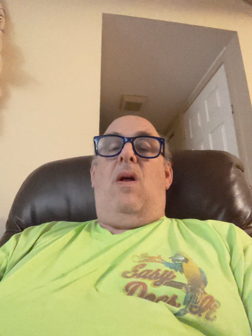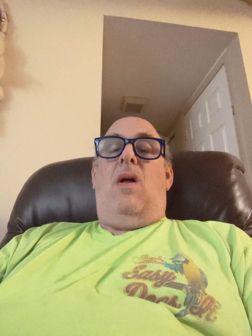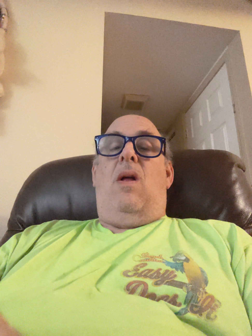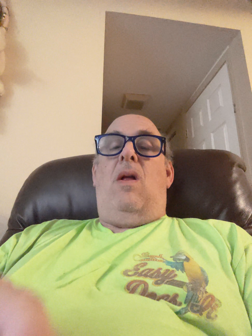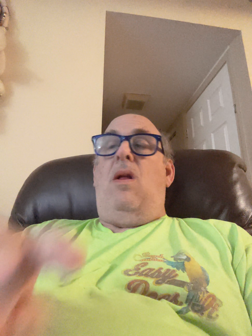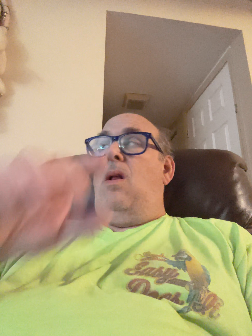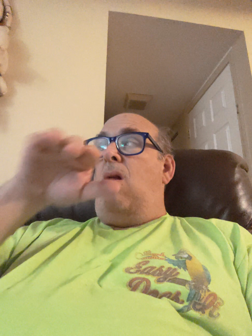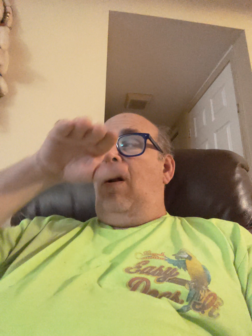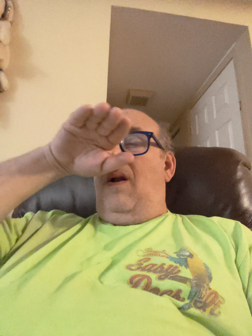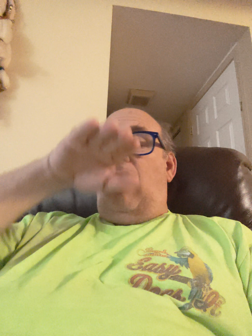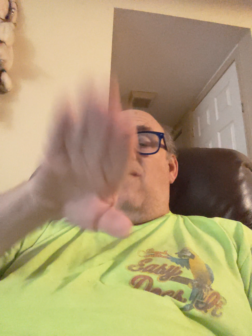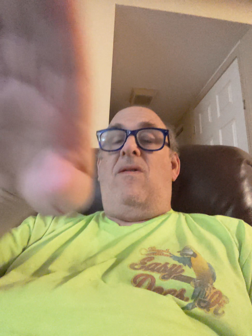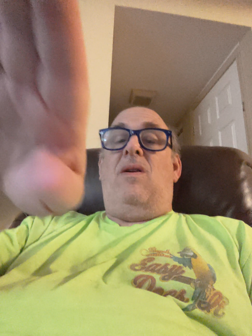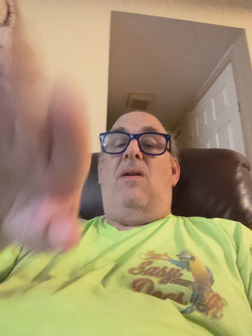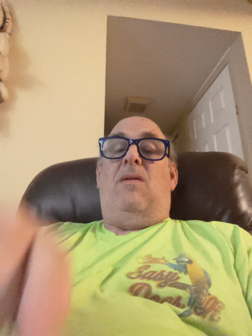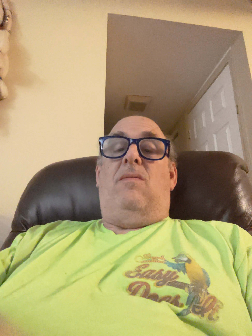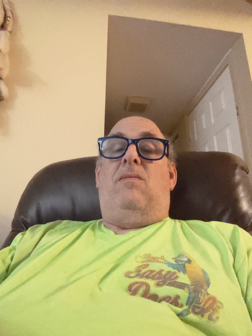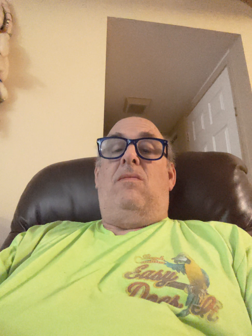elephant